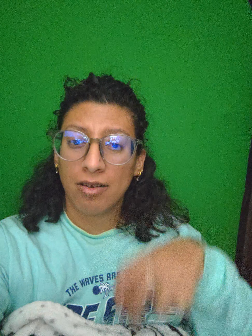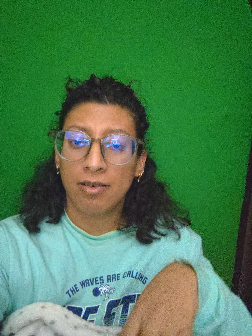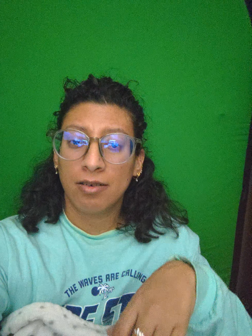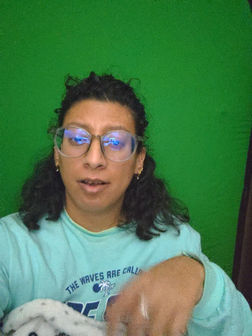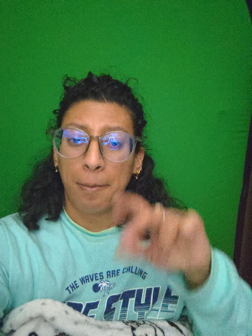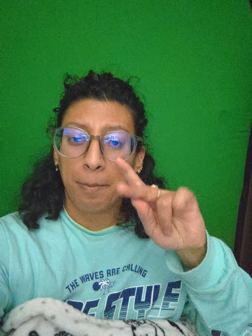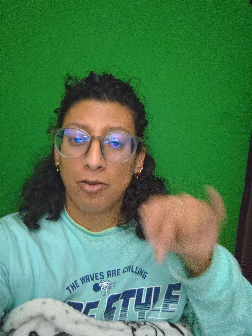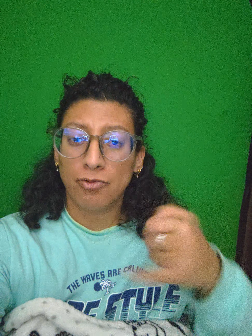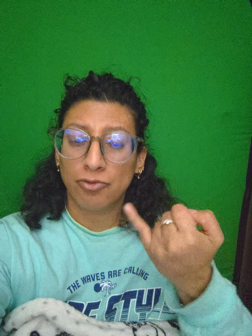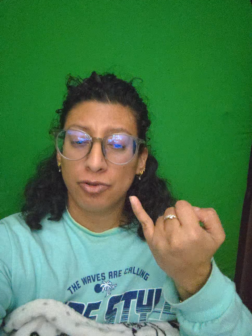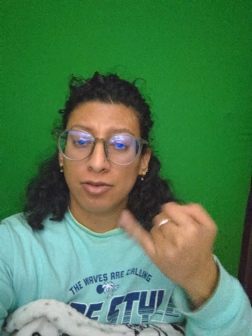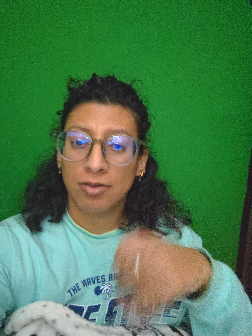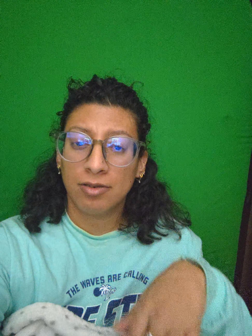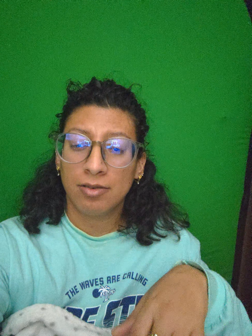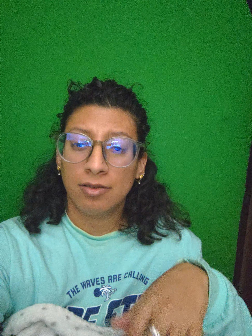pajamas